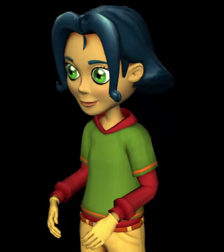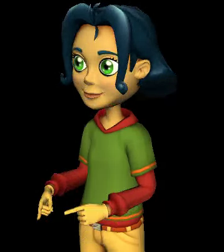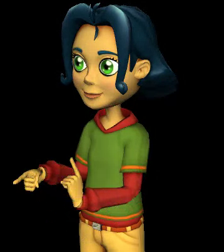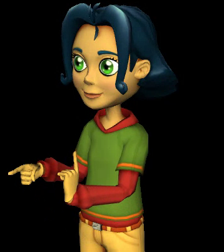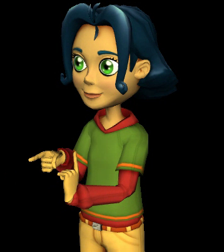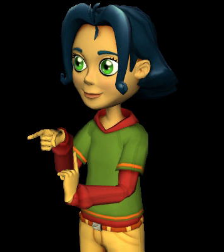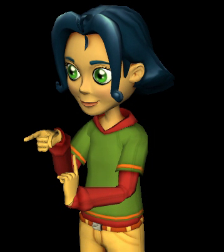مهم